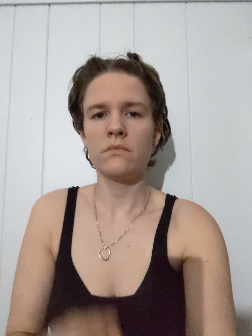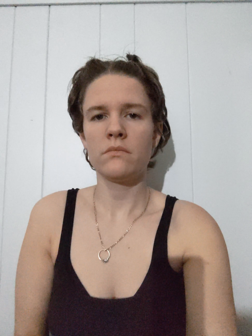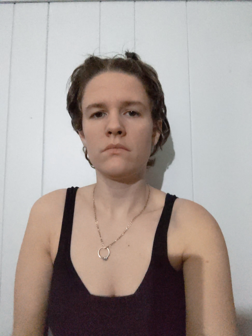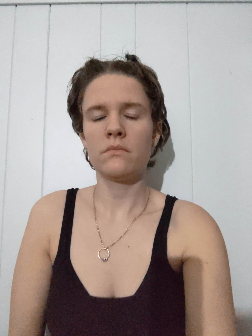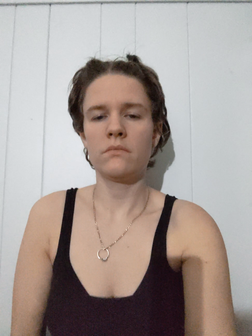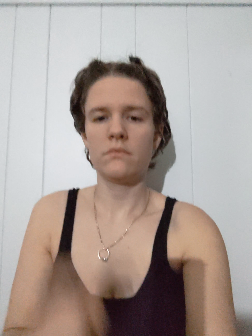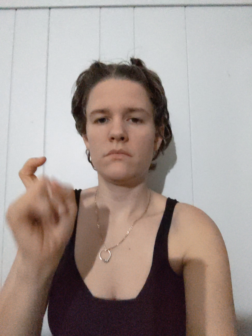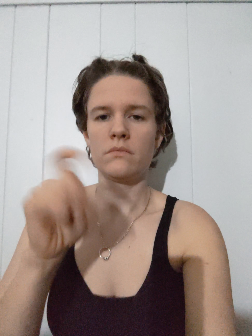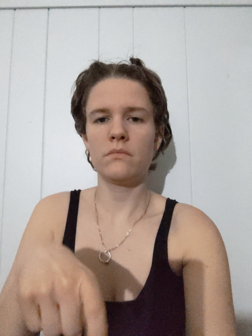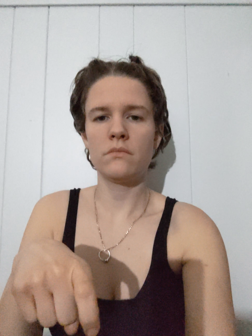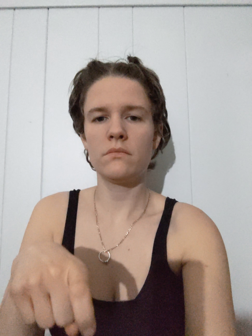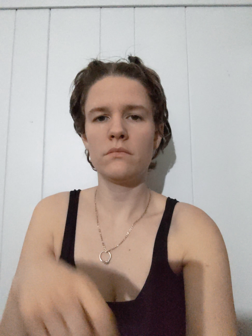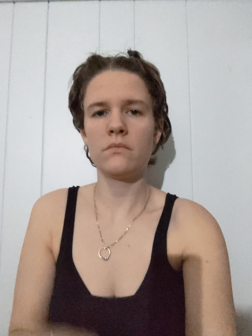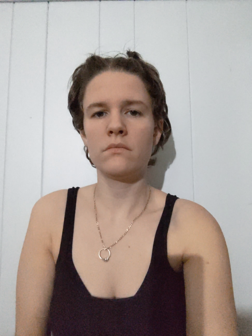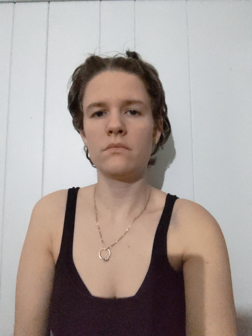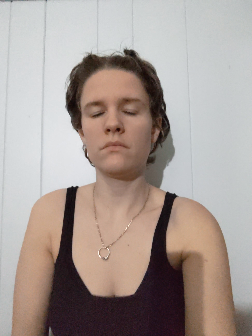have to